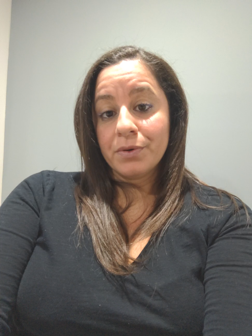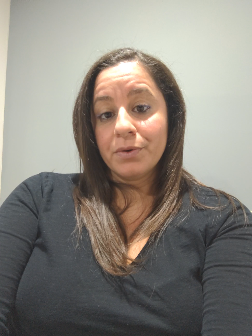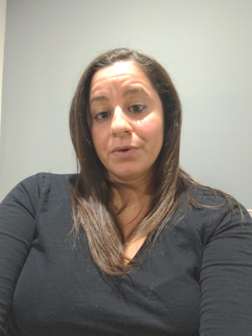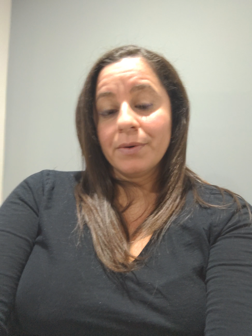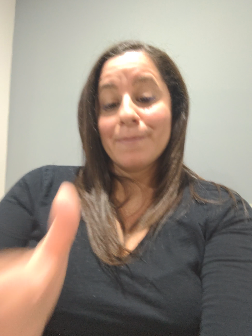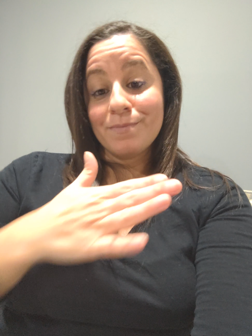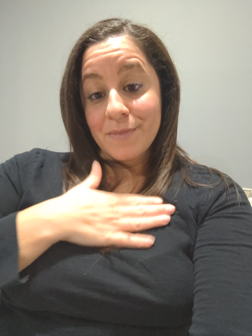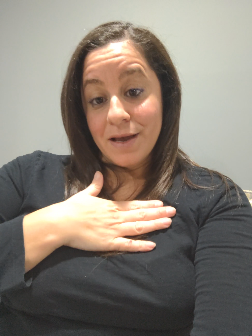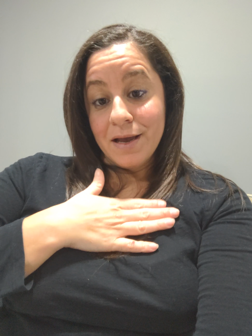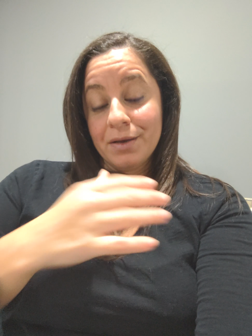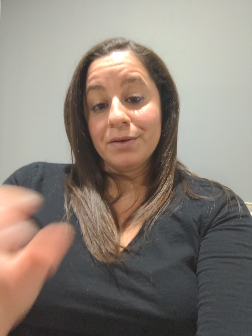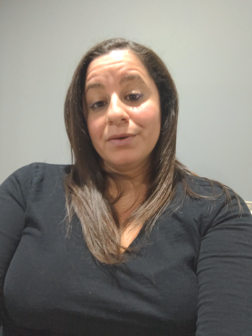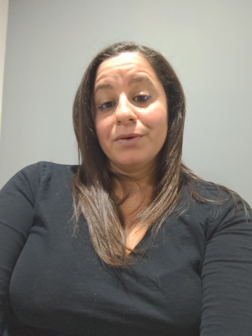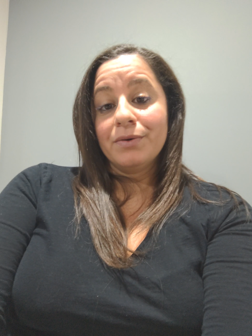my